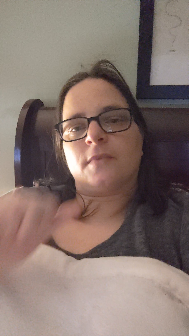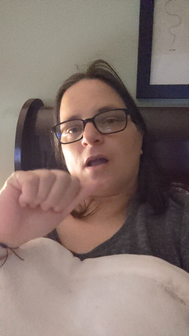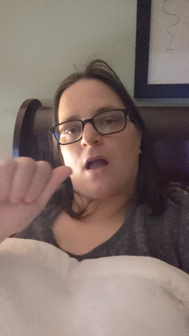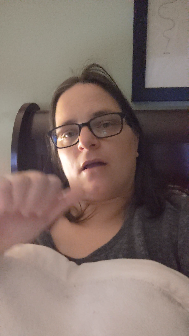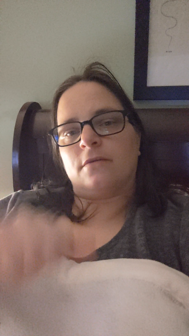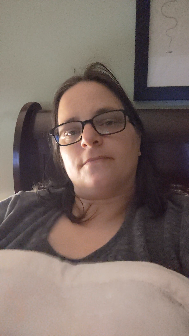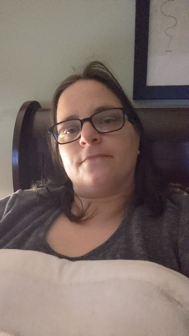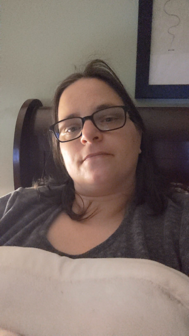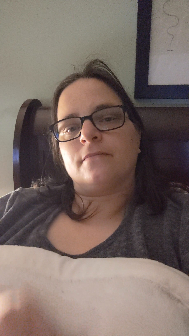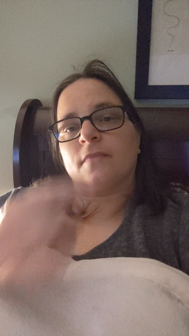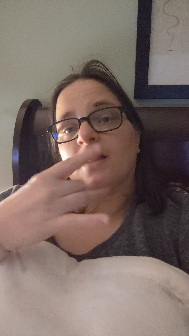light bulb